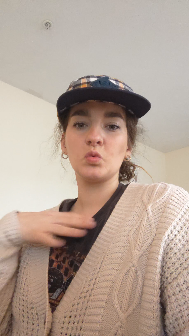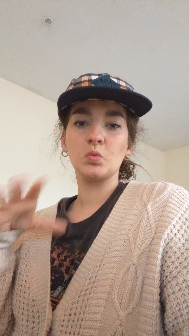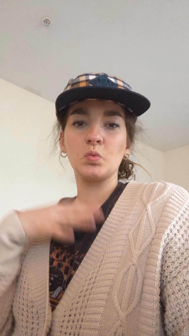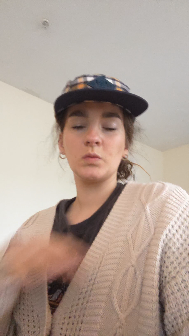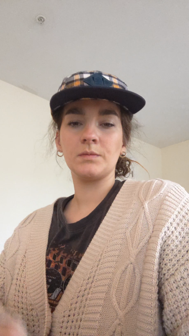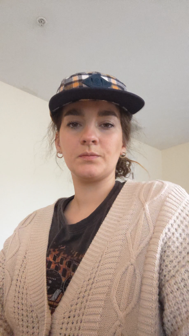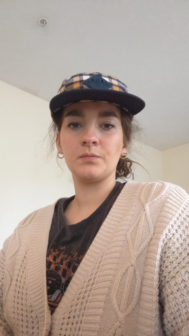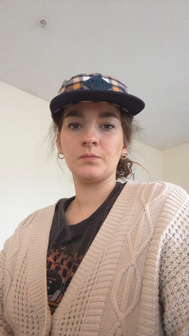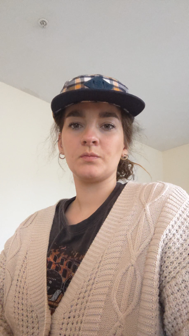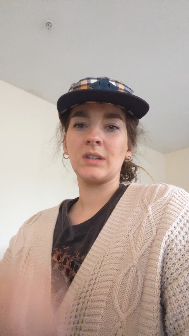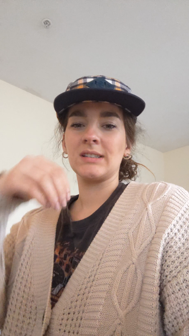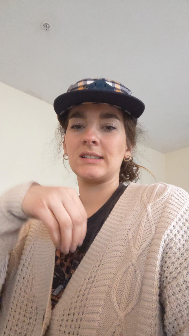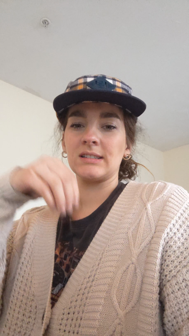inside